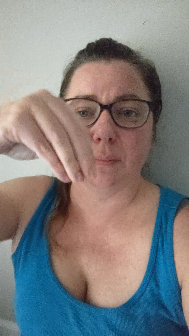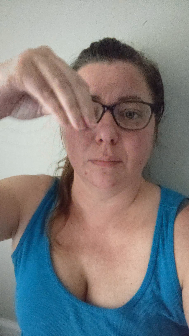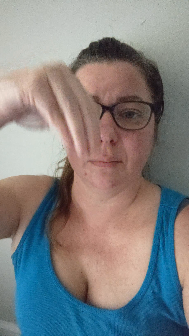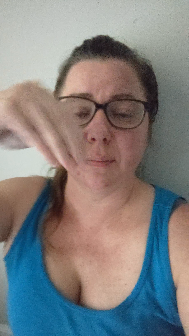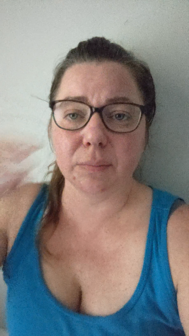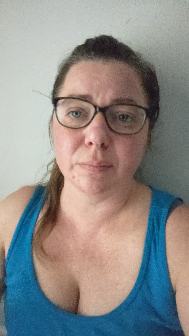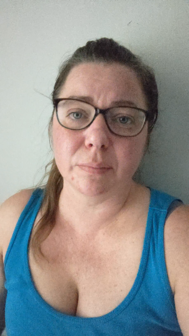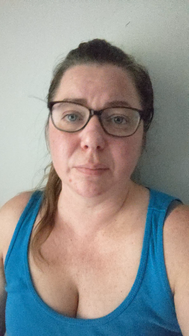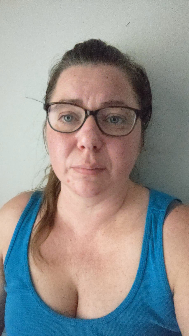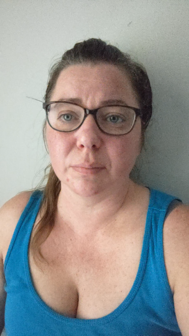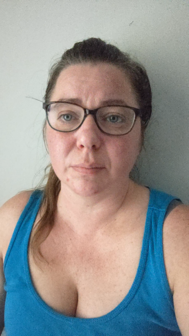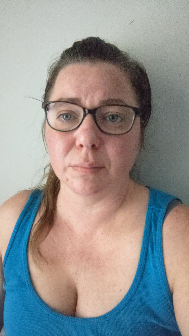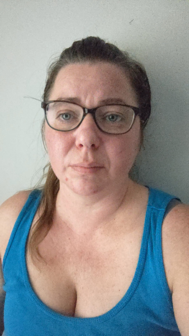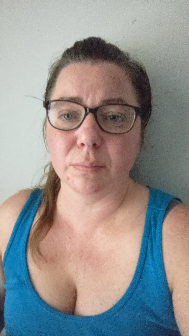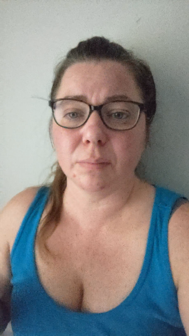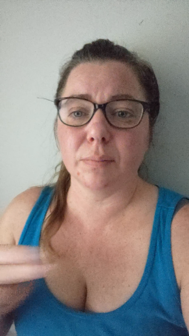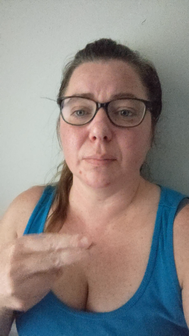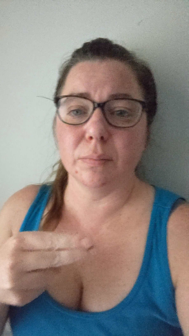belt